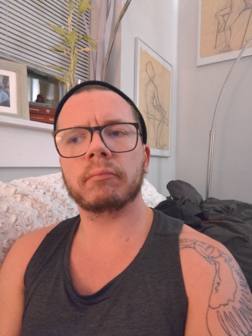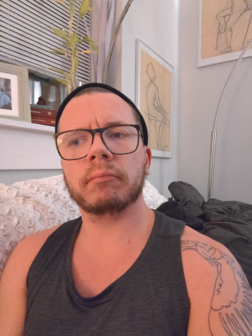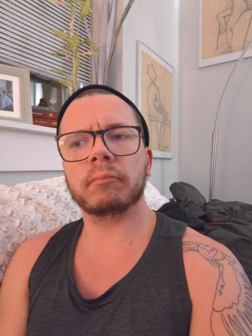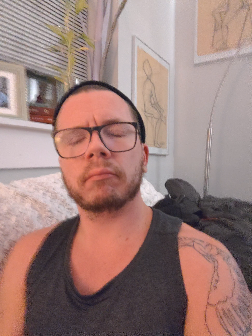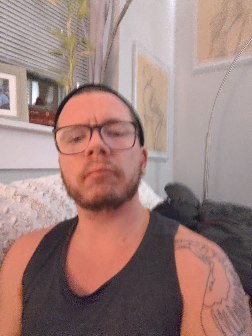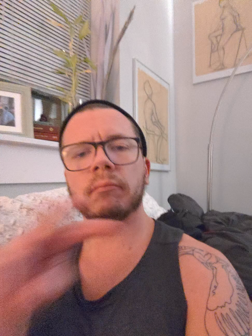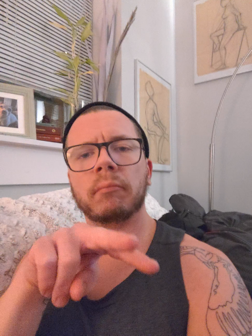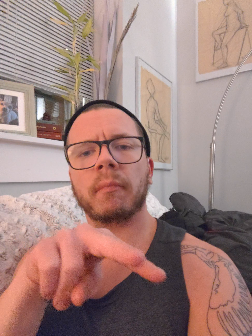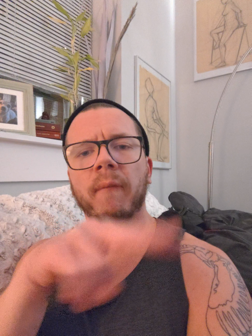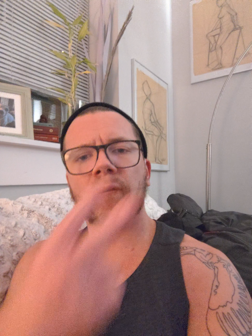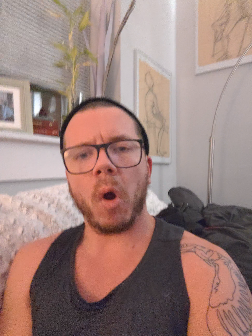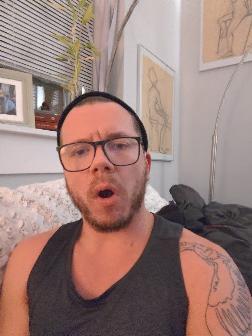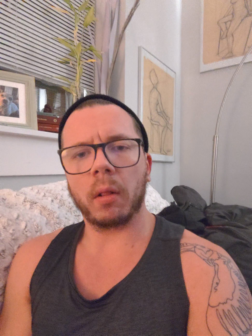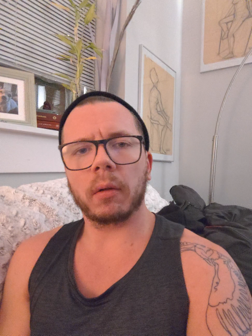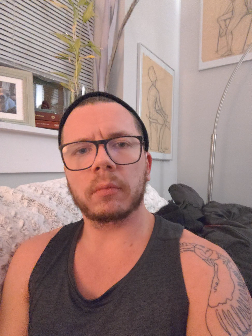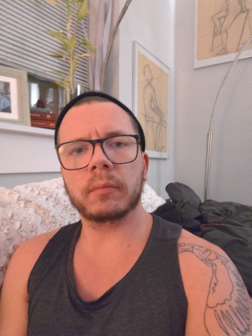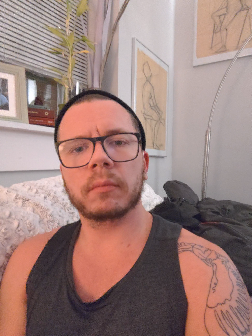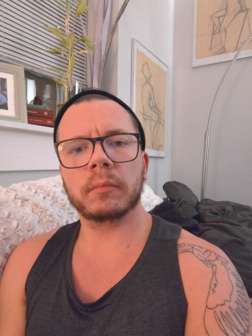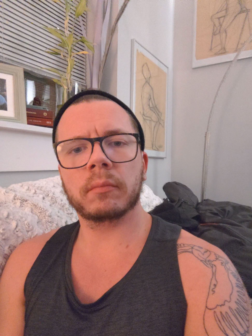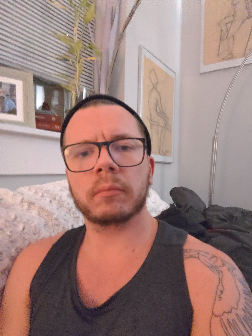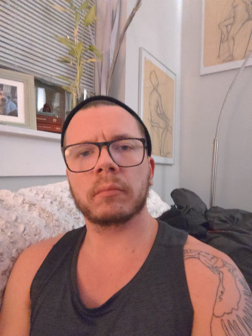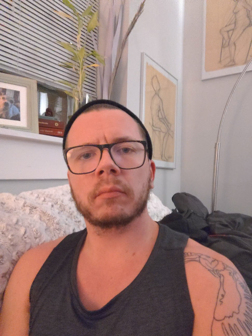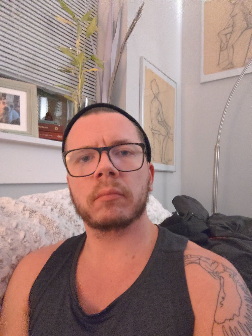fall